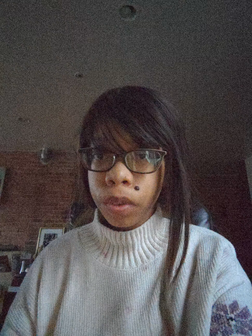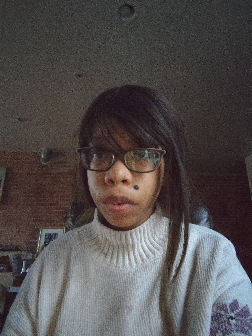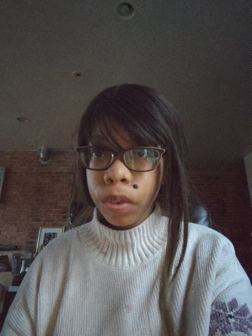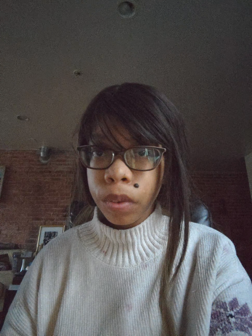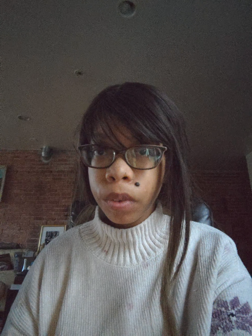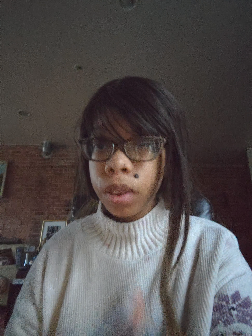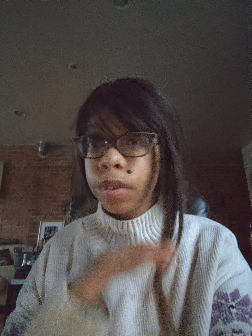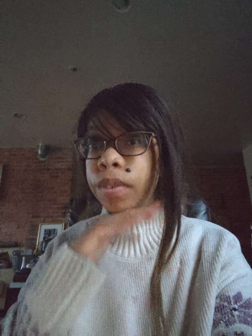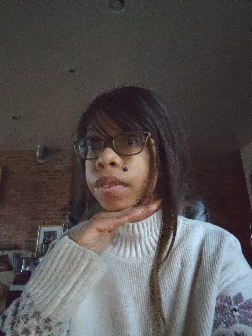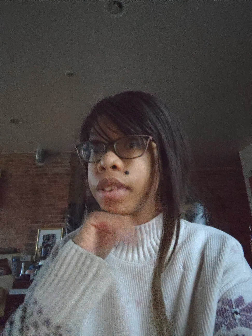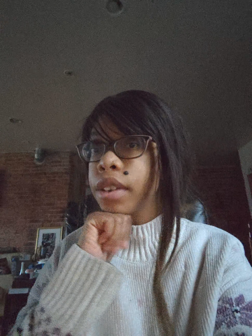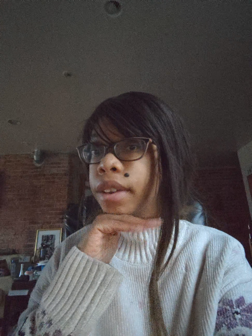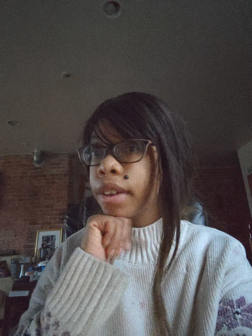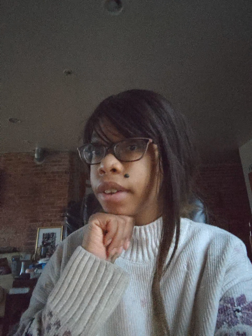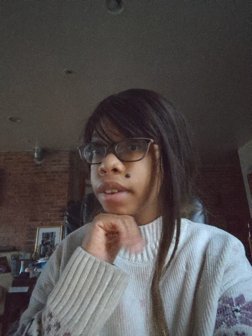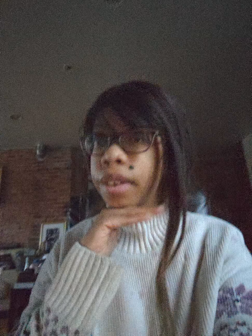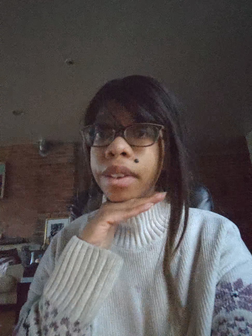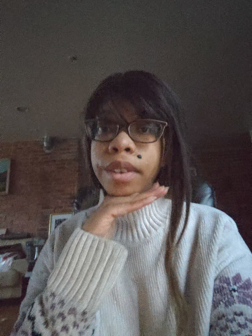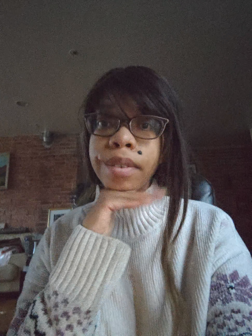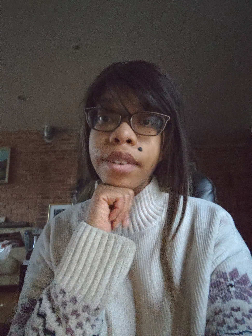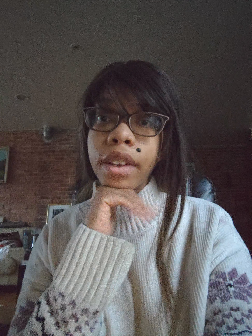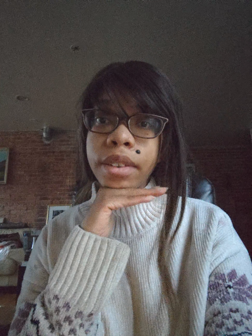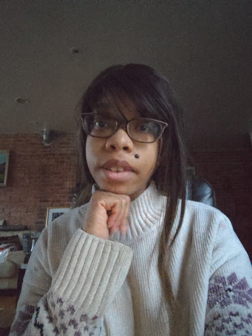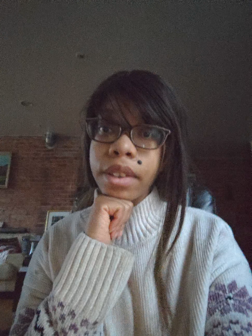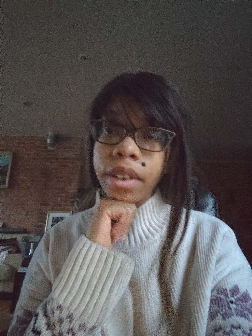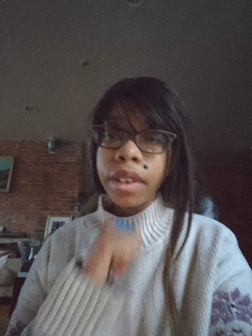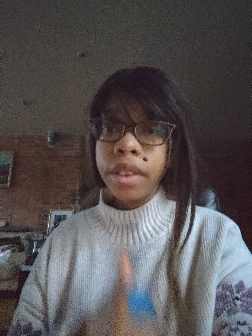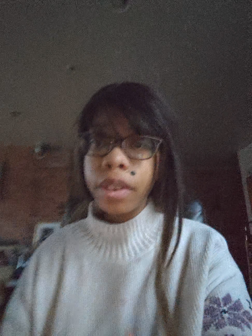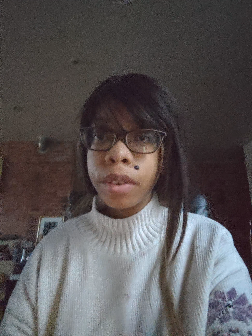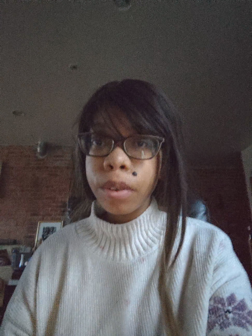pig